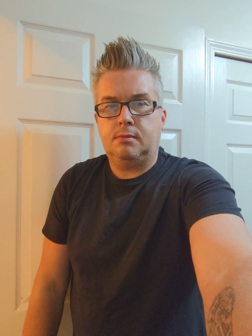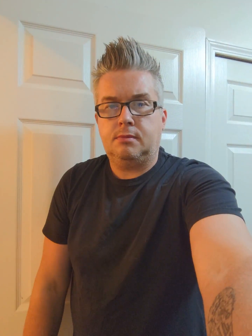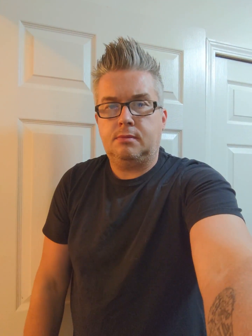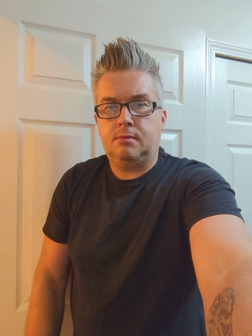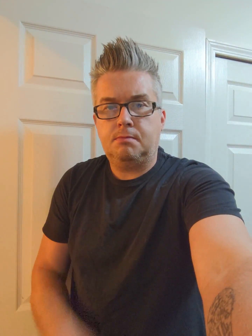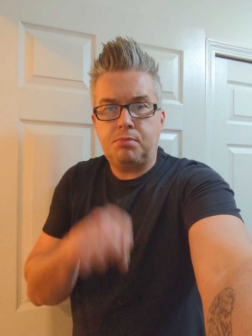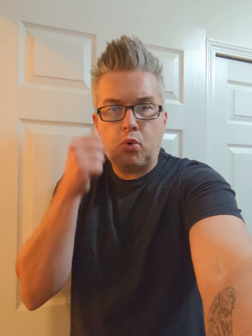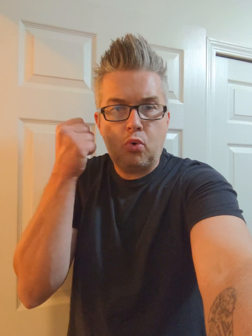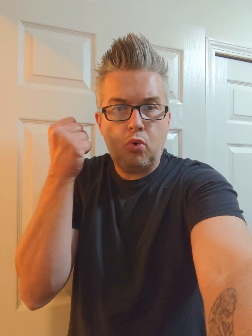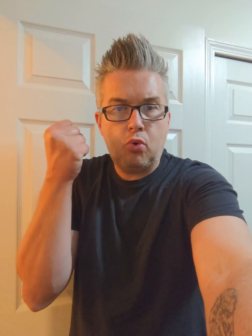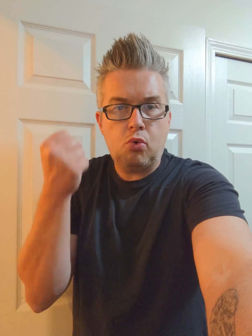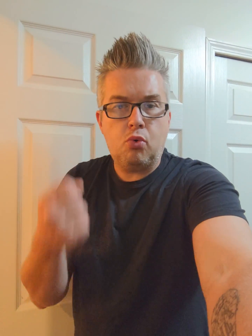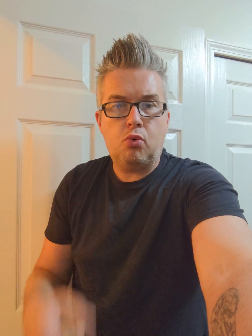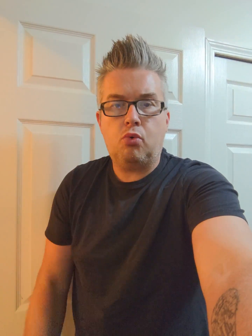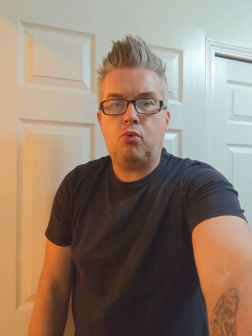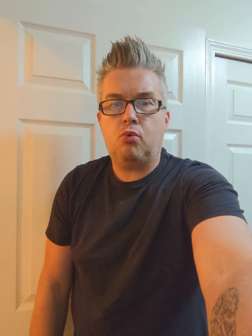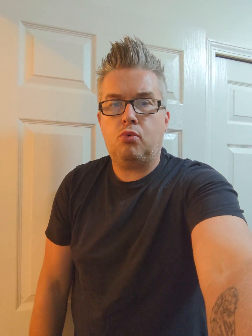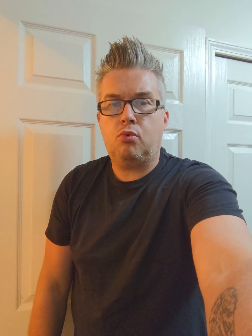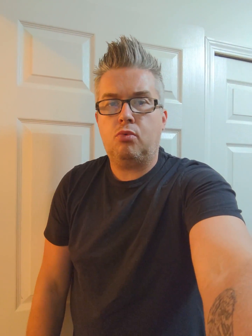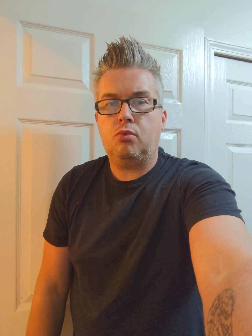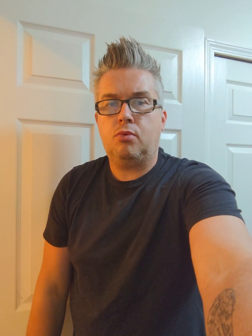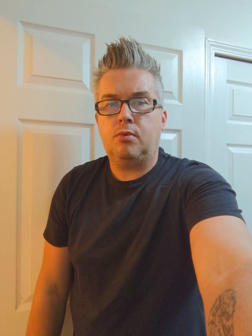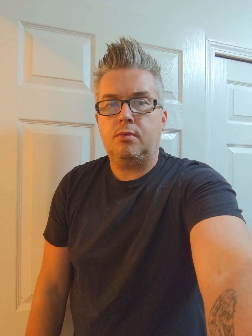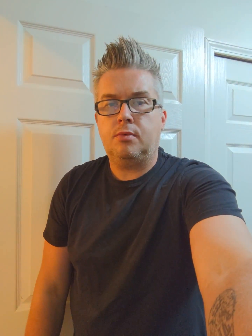broken